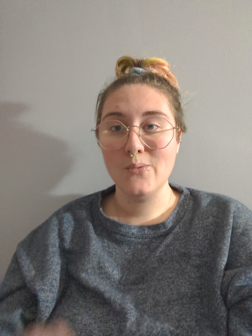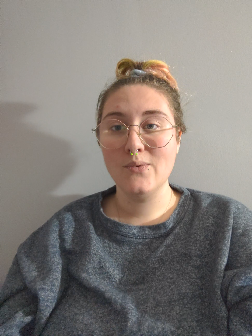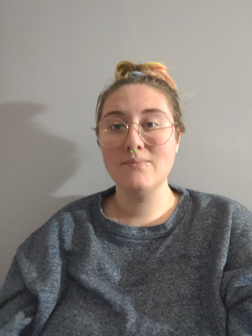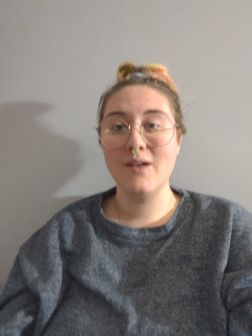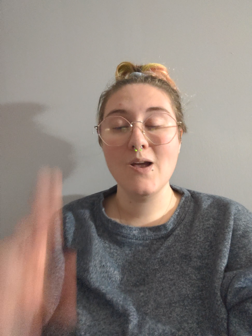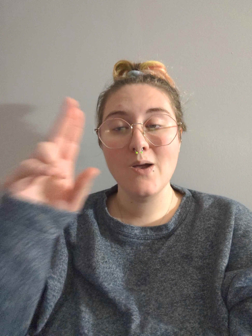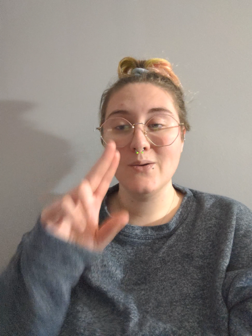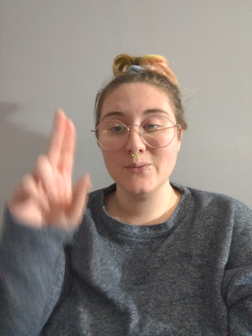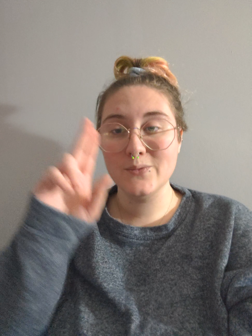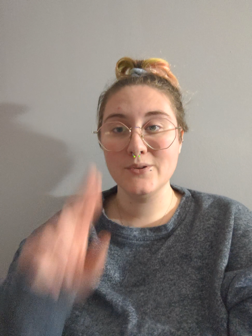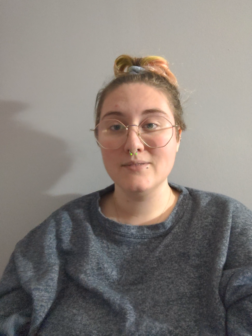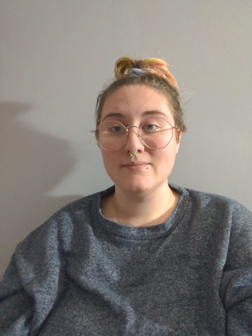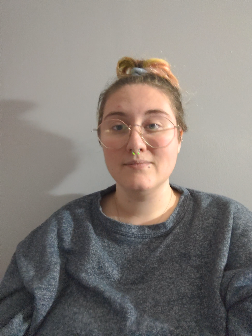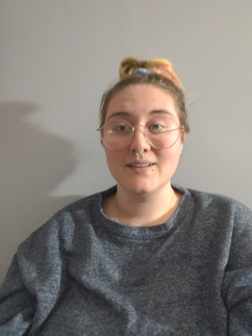uncle